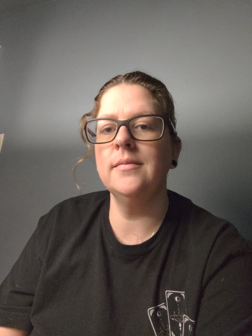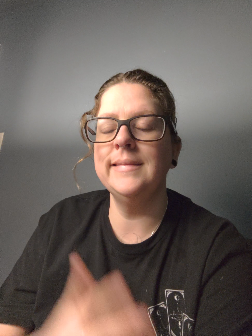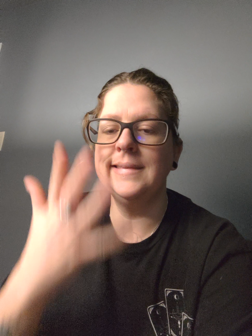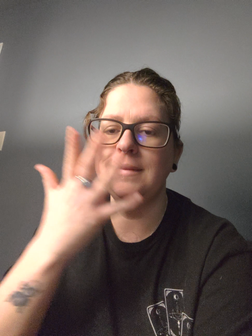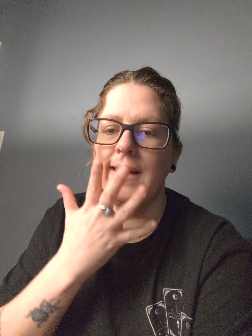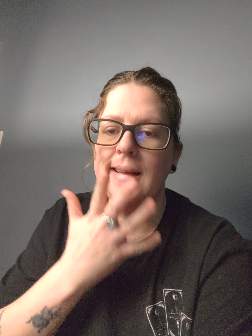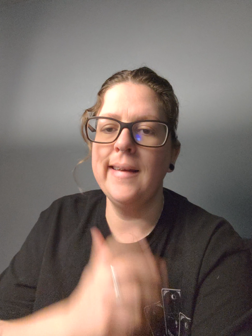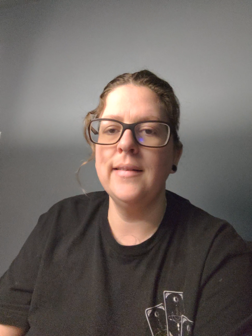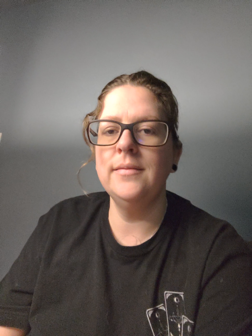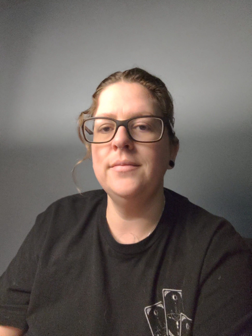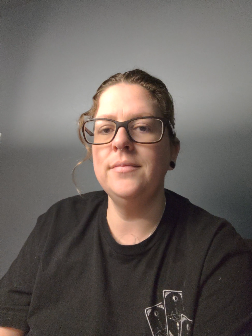sad